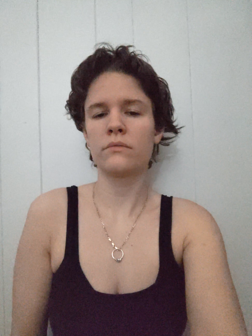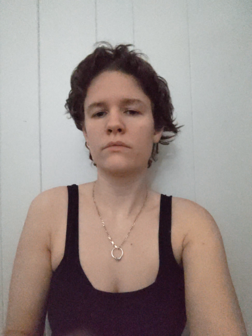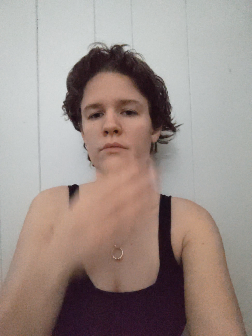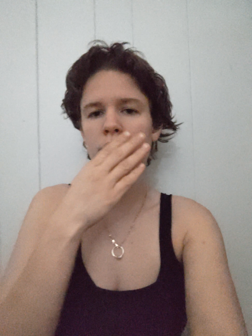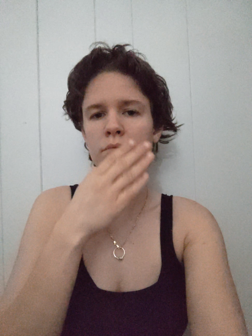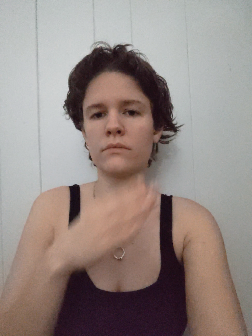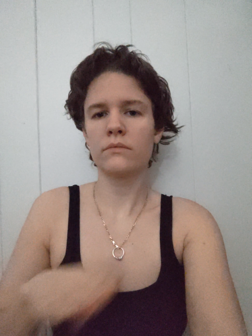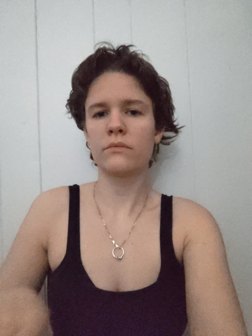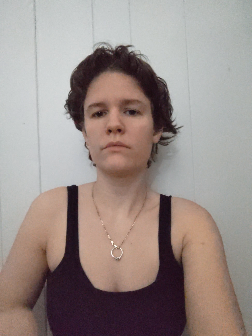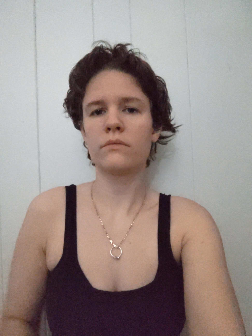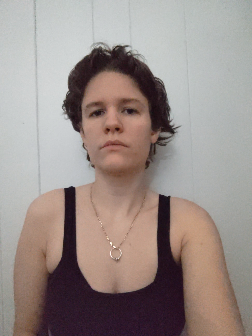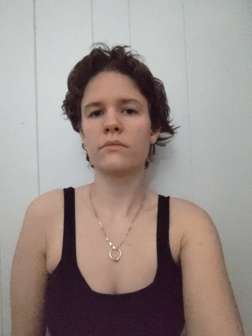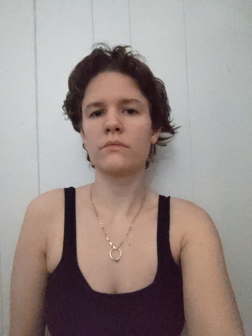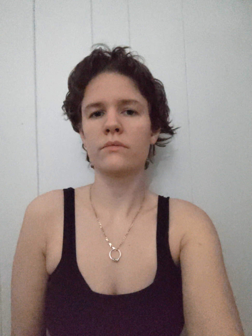quiet